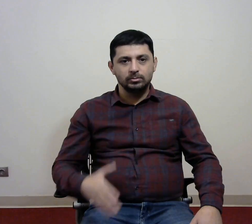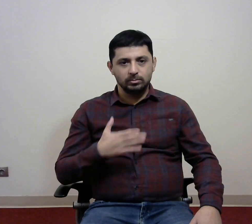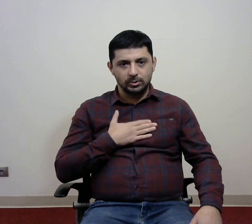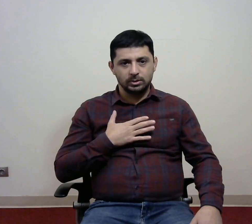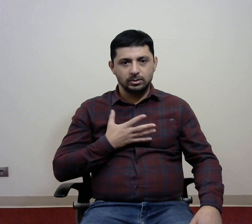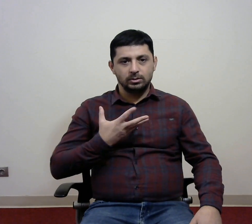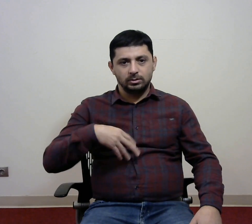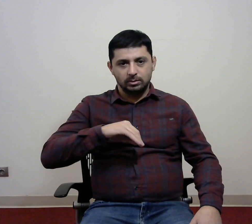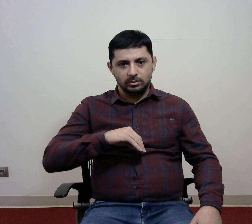biz